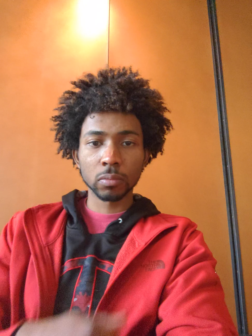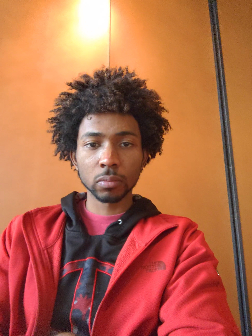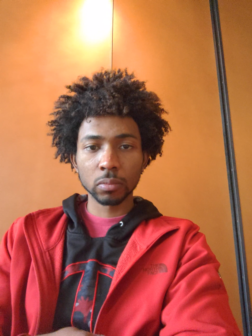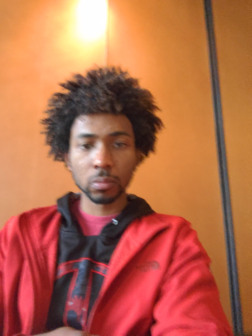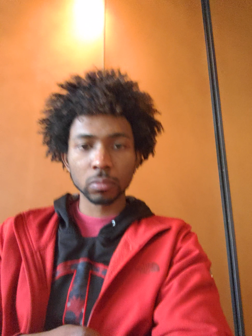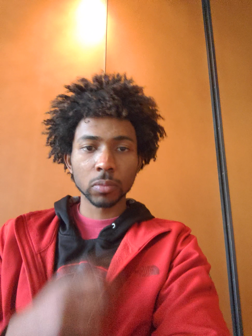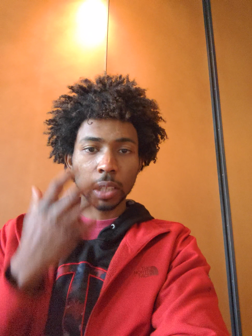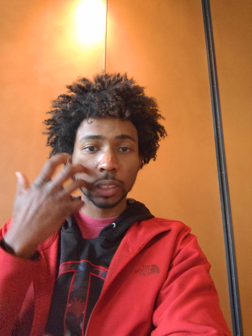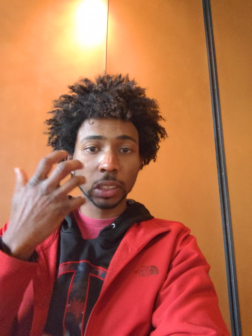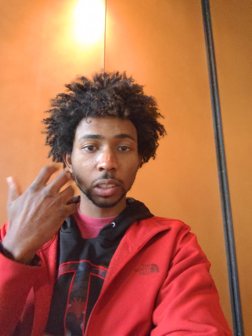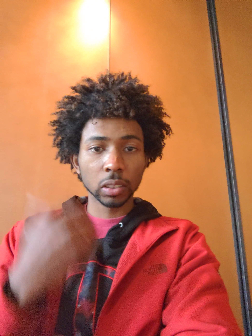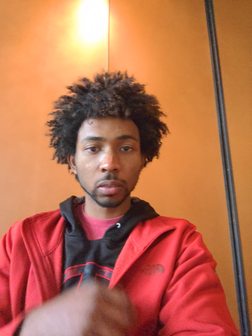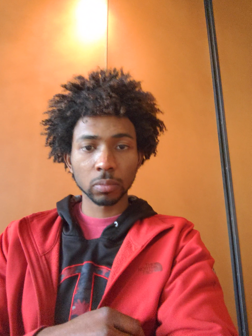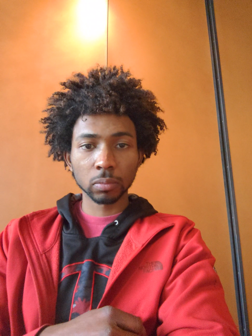tiger